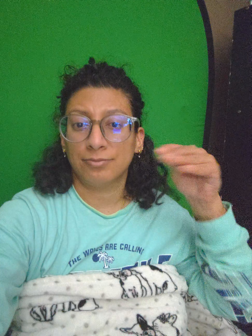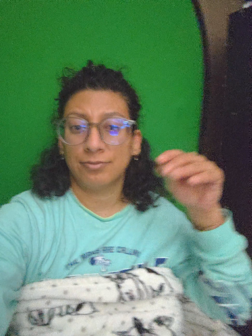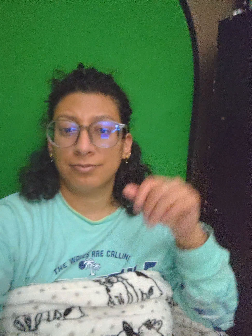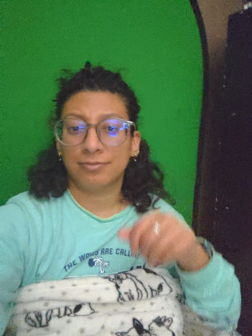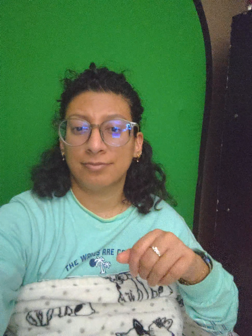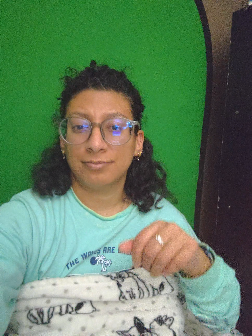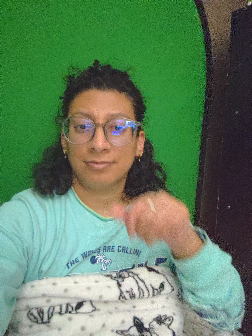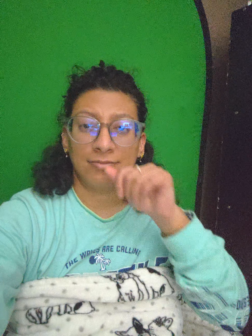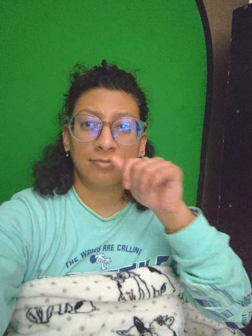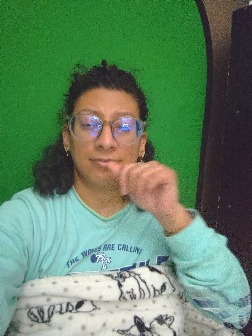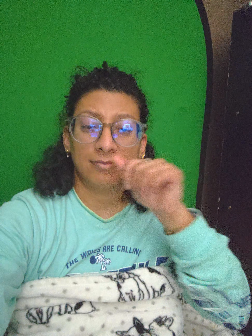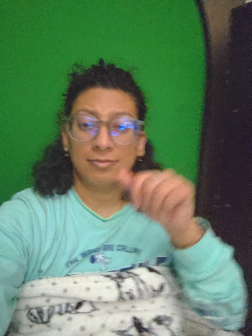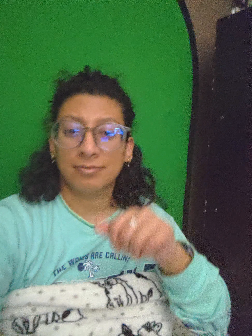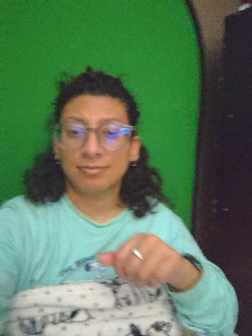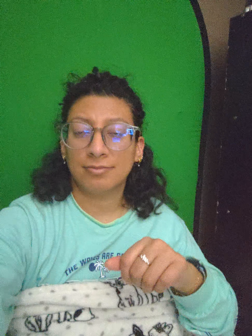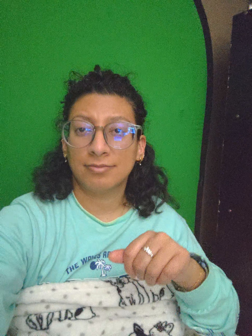nuts